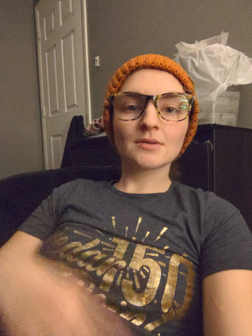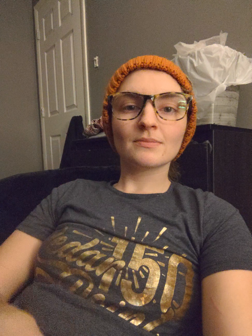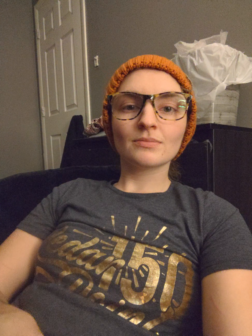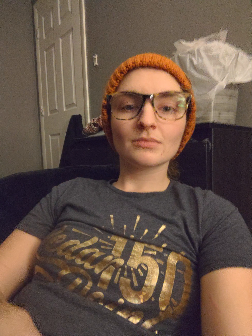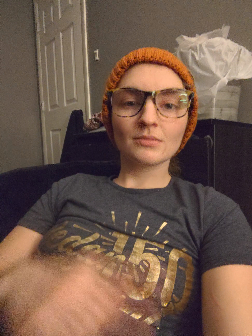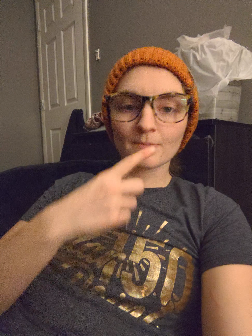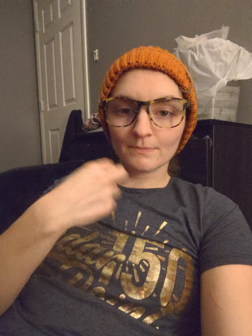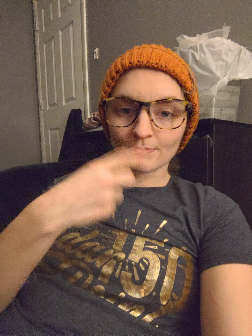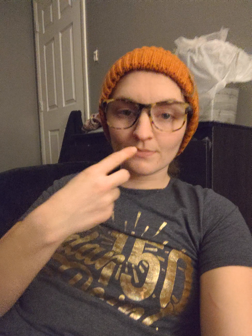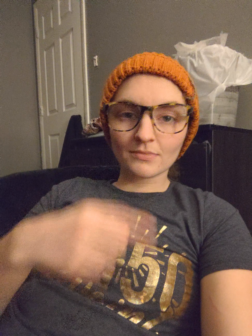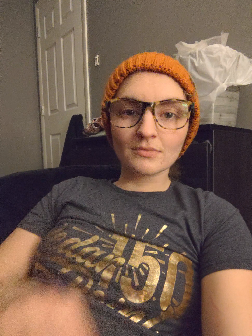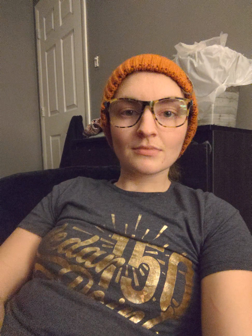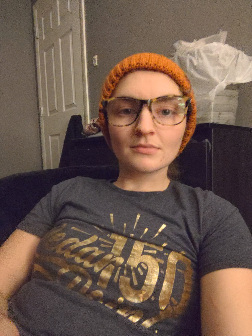lips